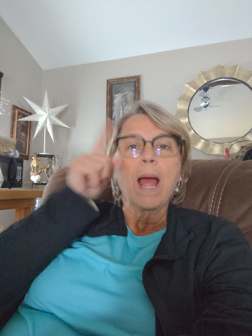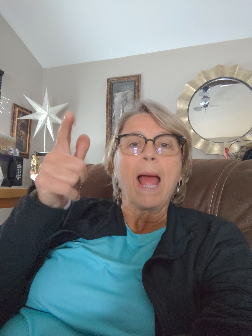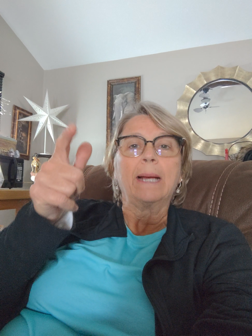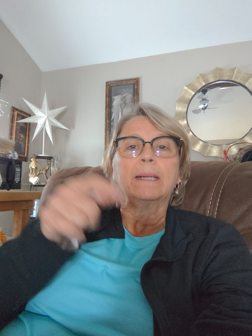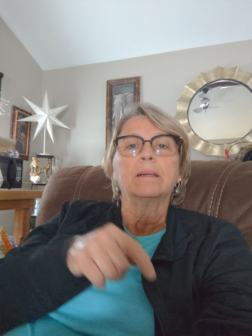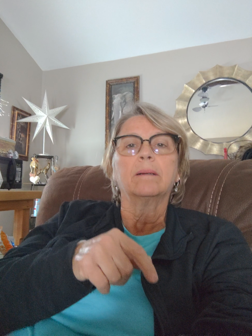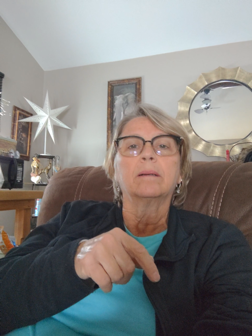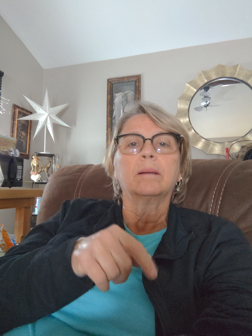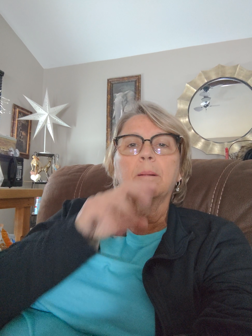wake